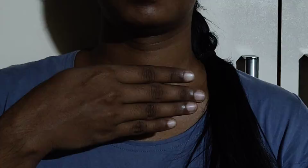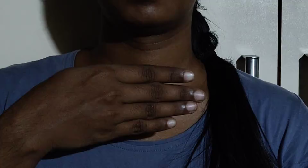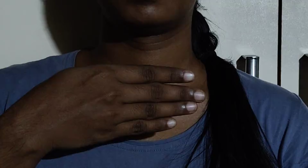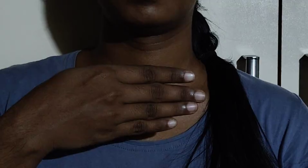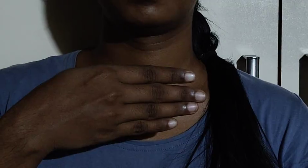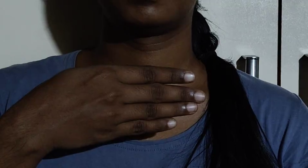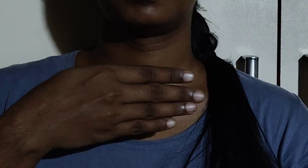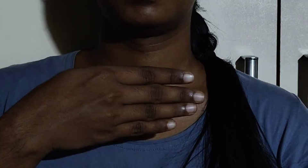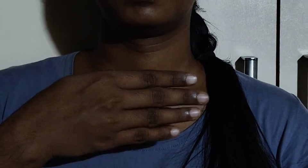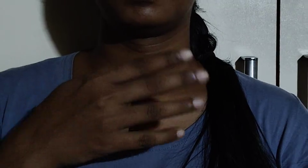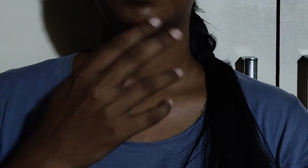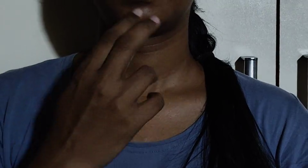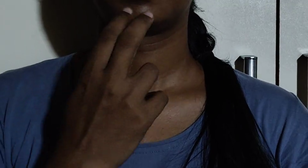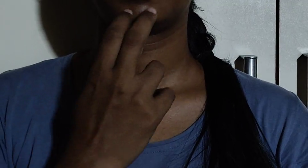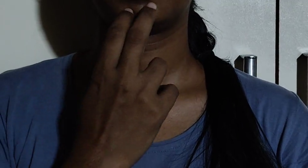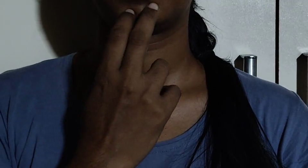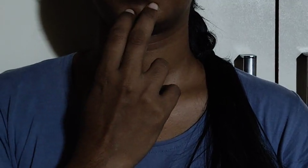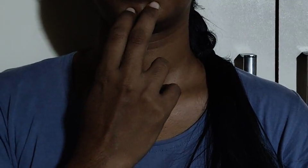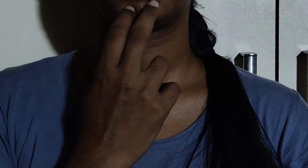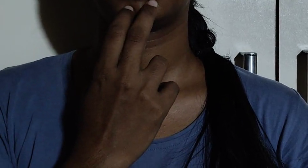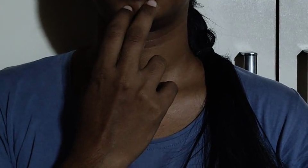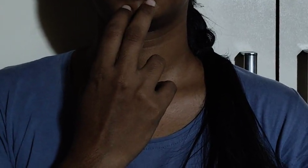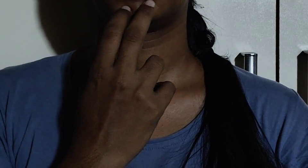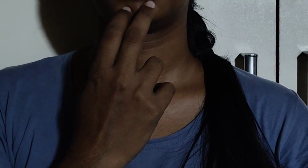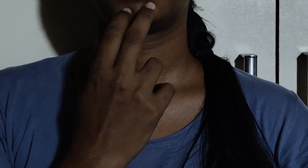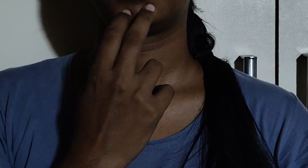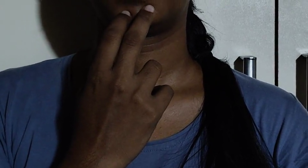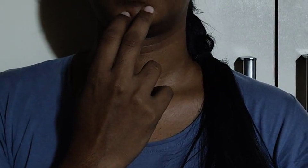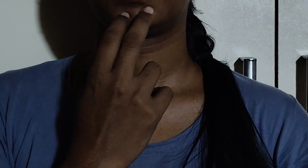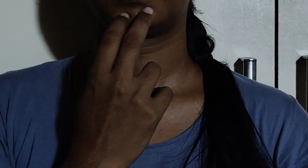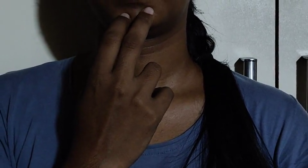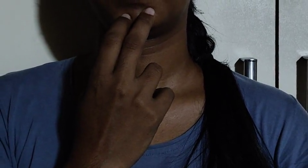അഃ